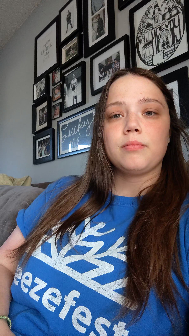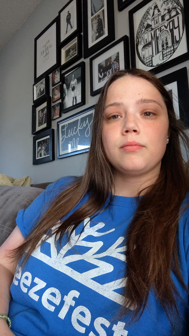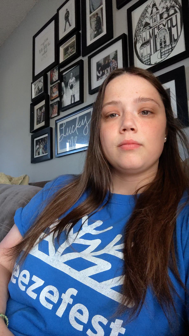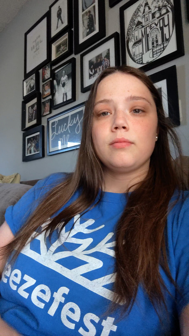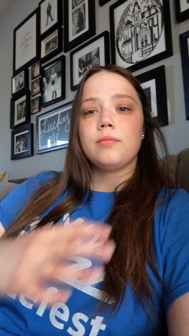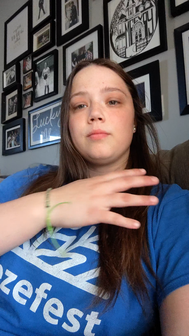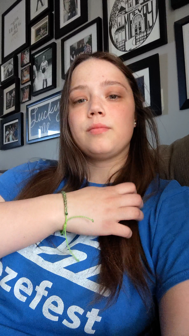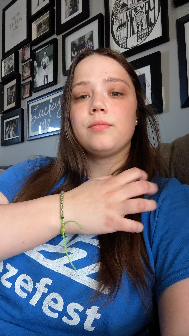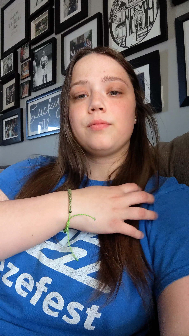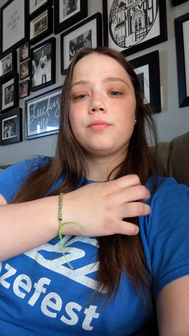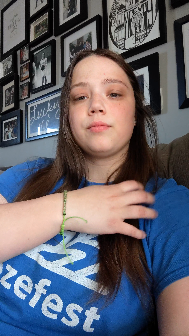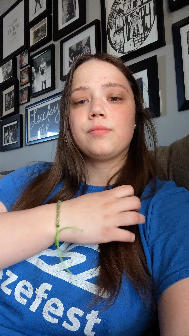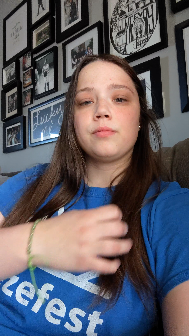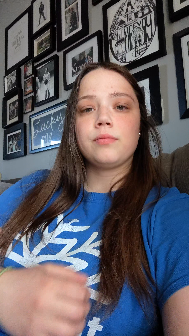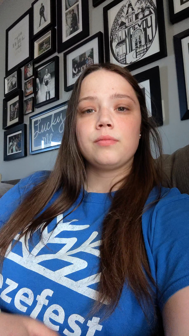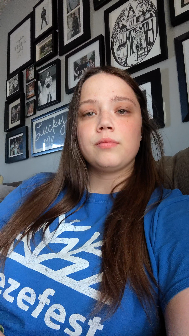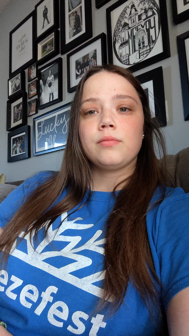bear